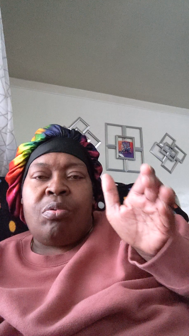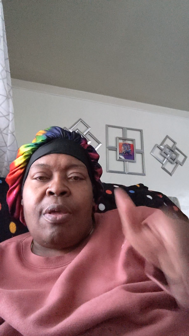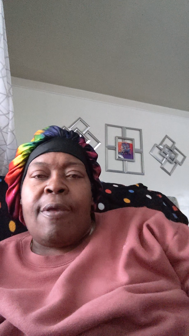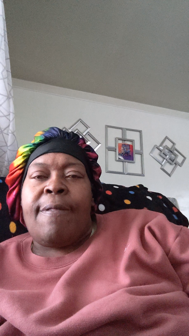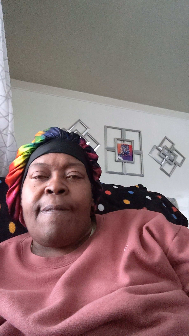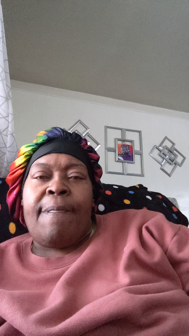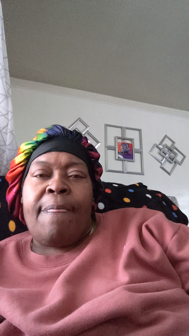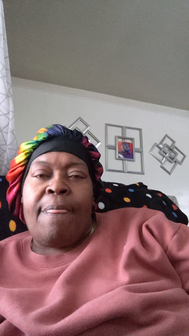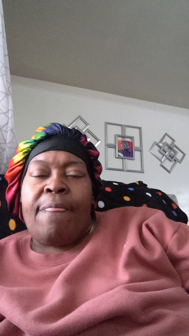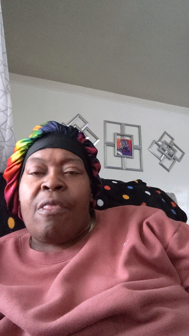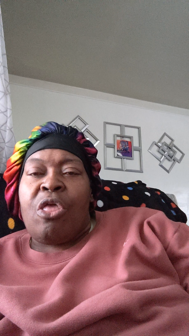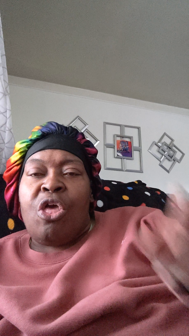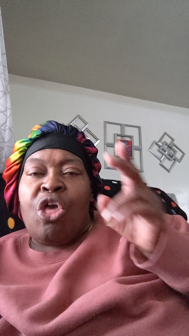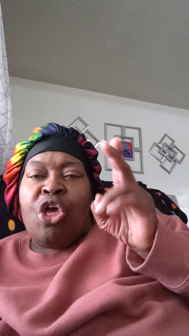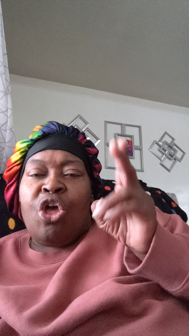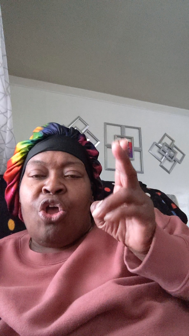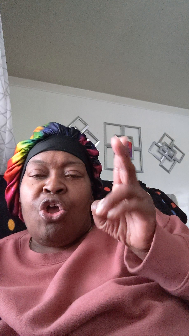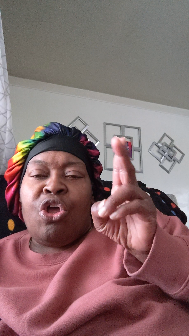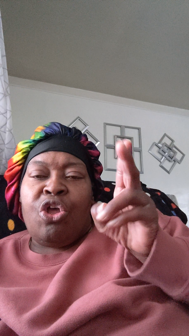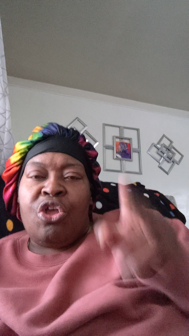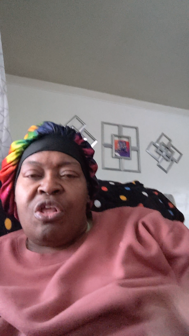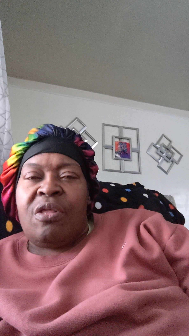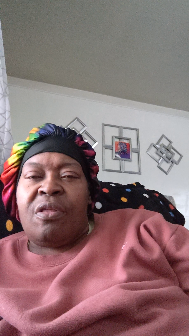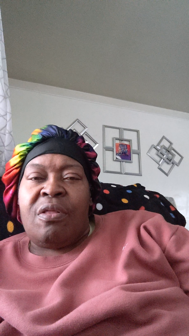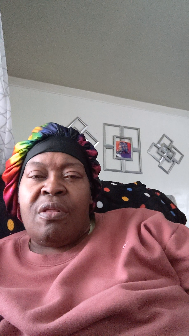hurry